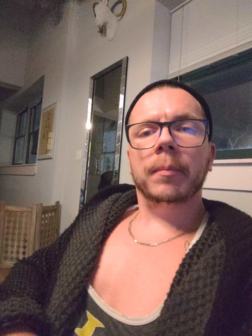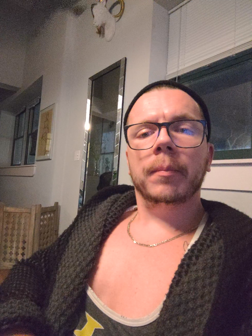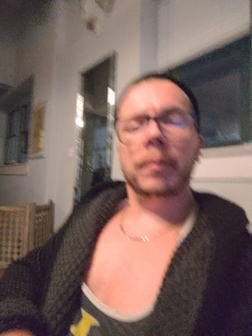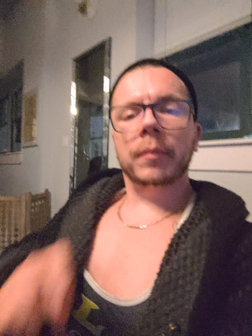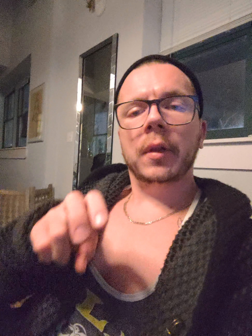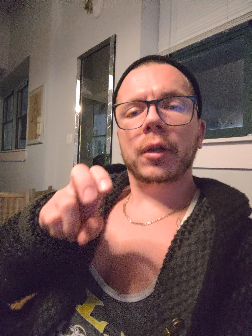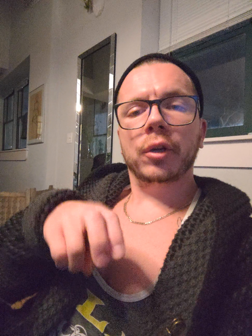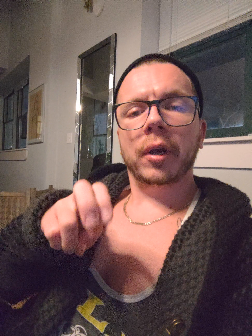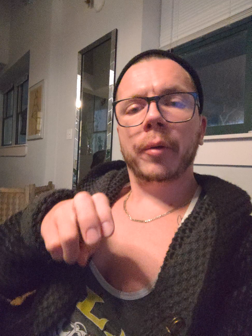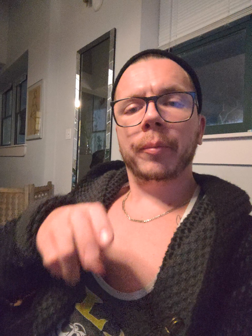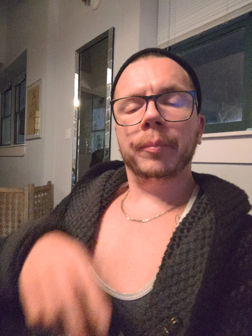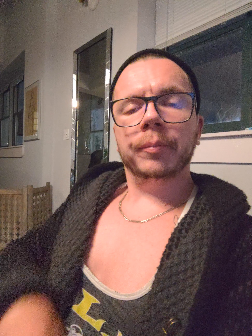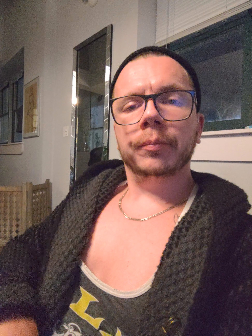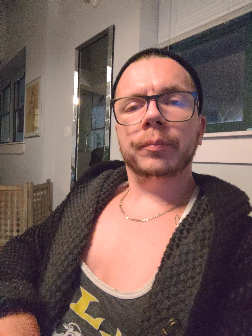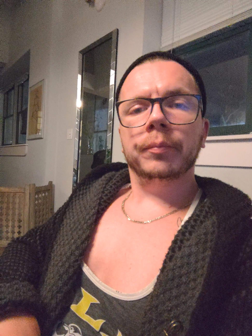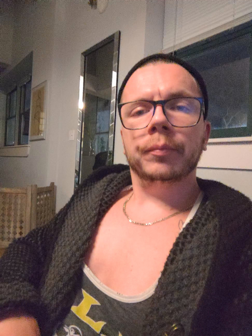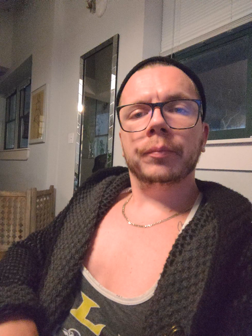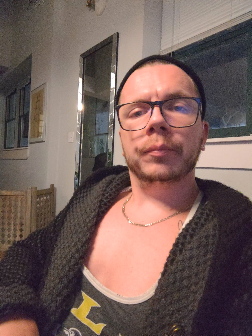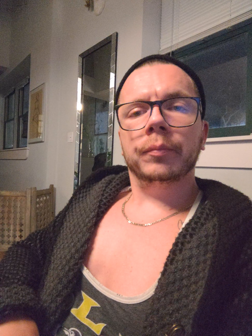chair